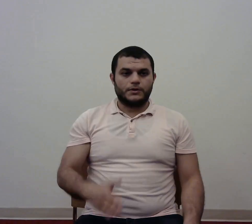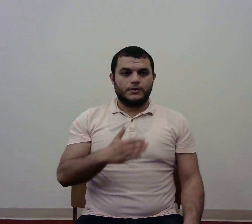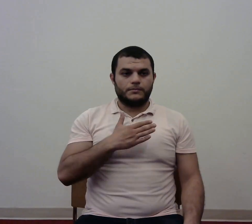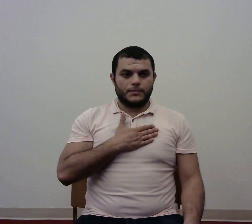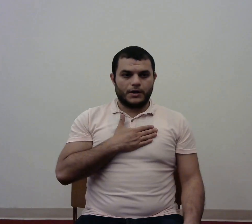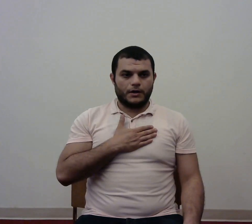mən